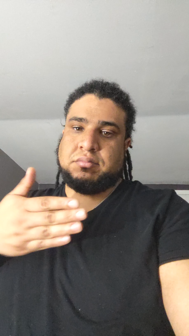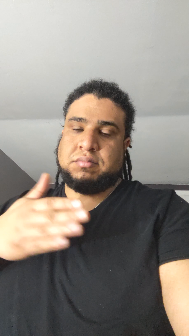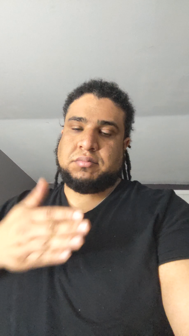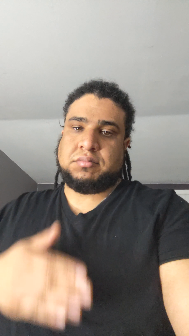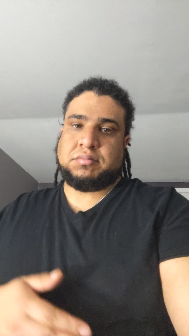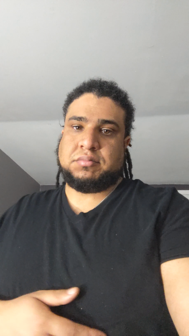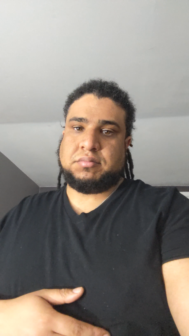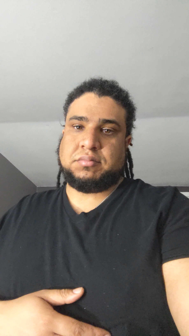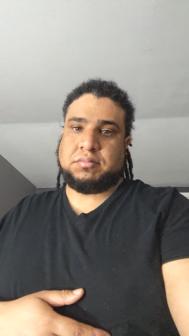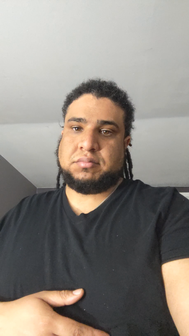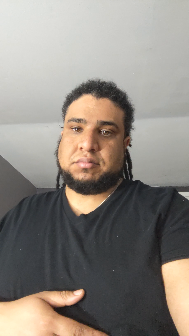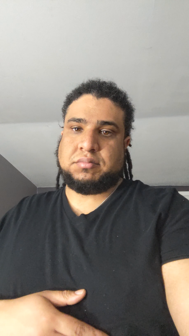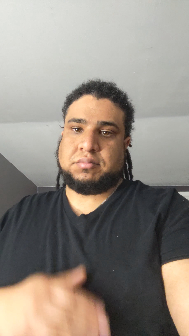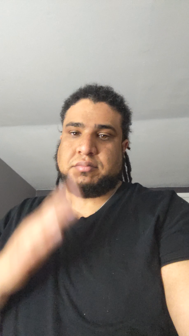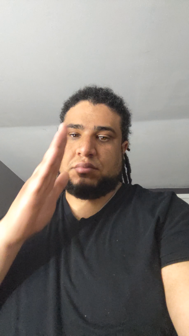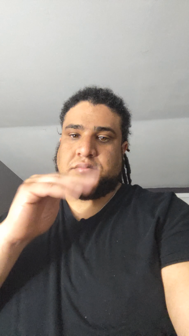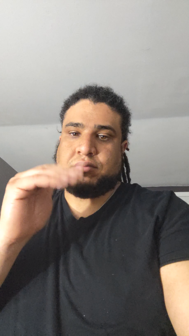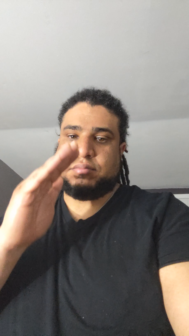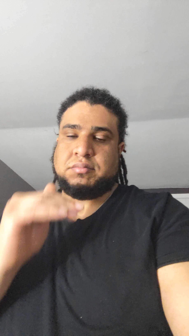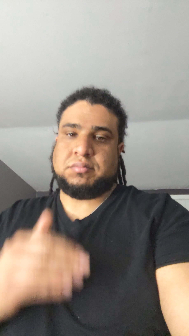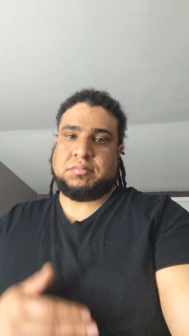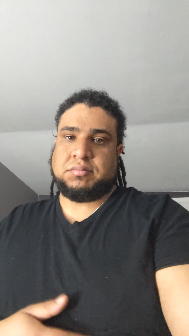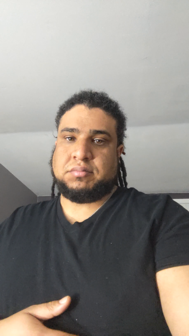downtown